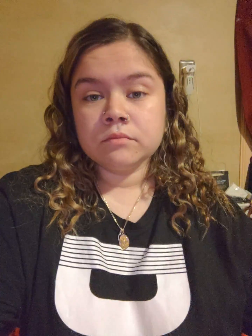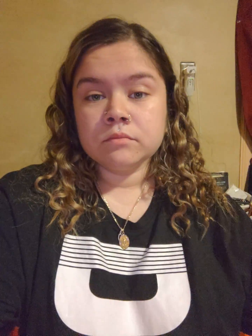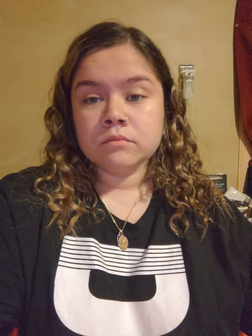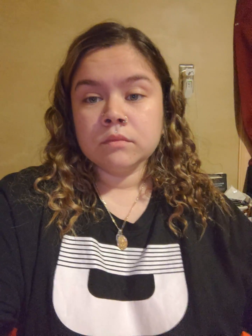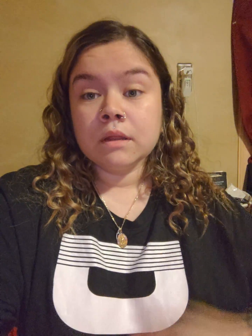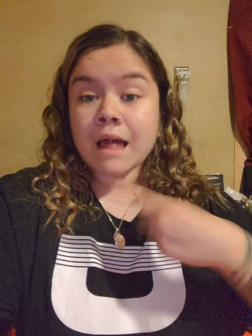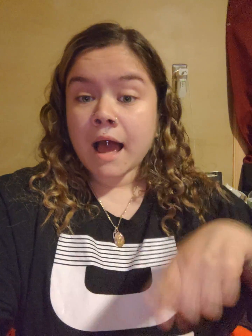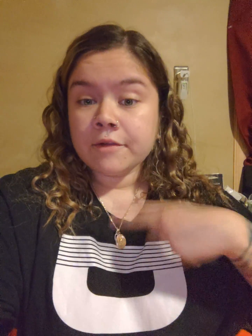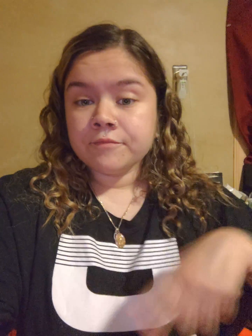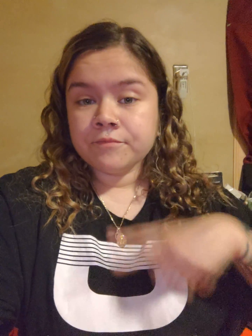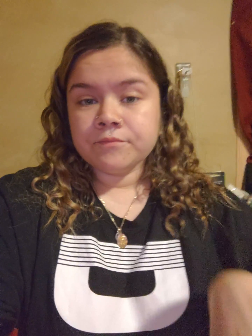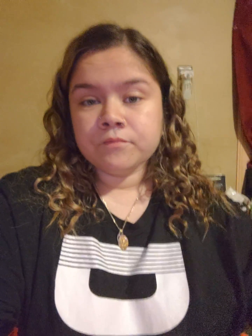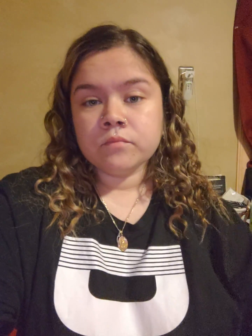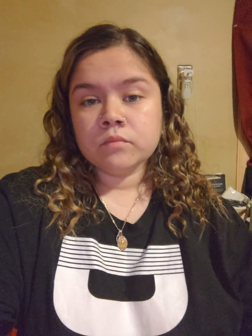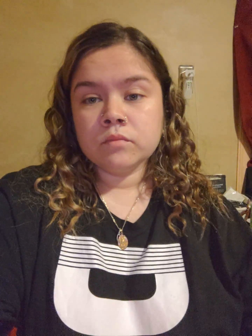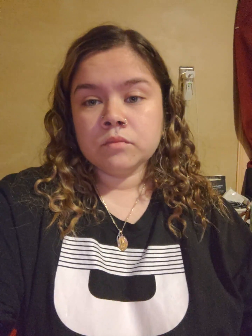knife